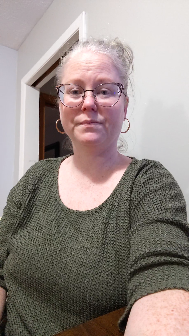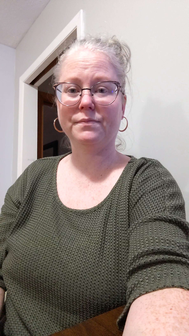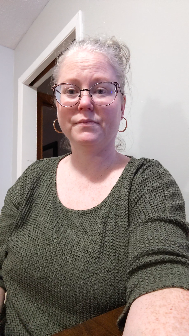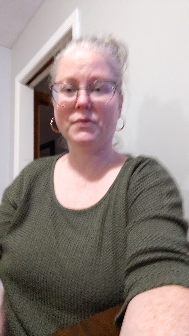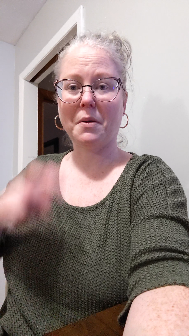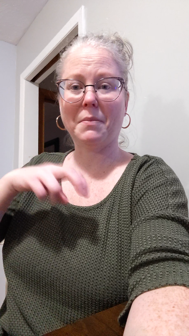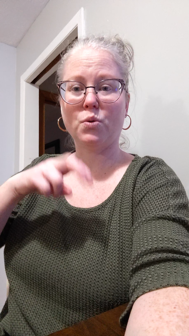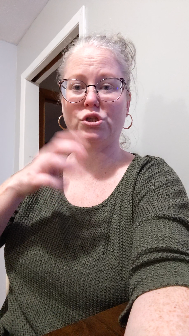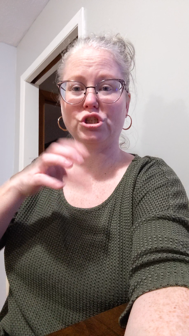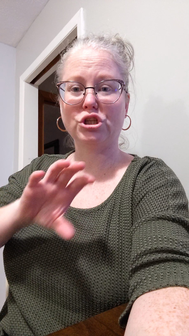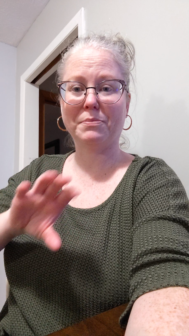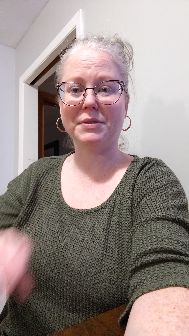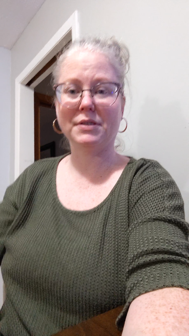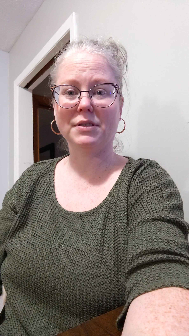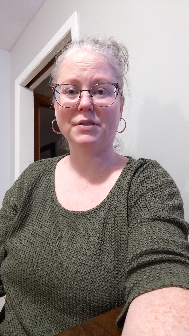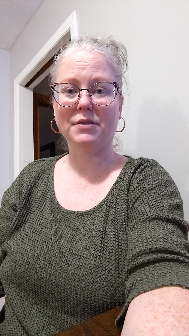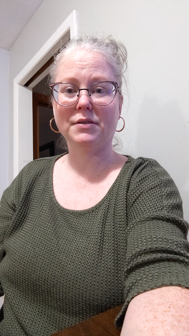potato chip